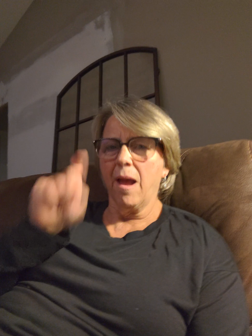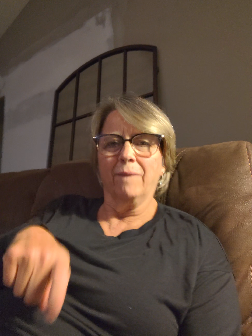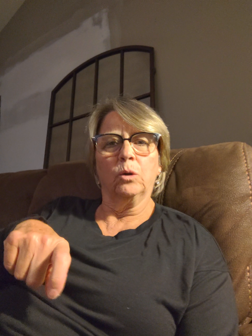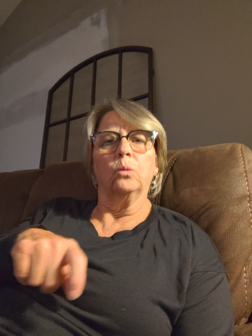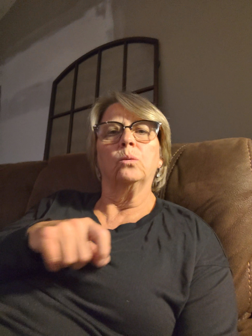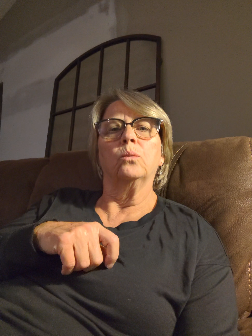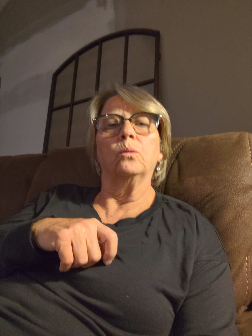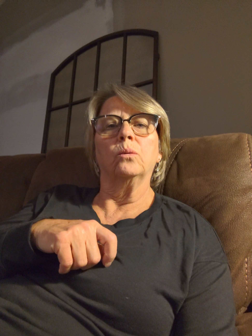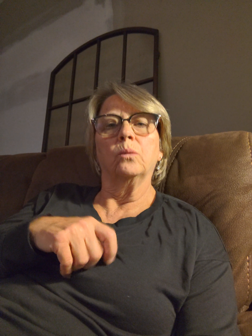have to